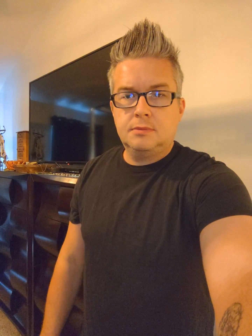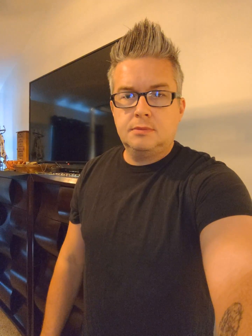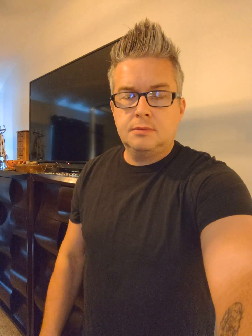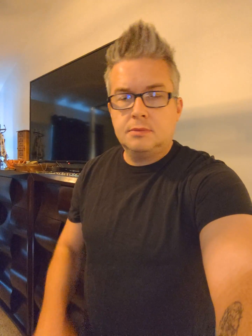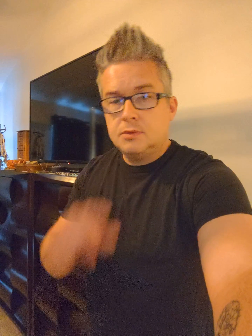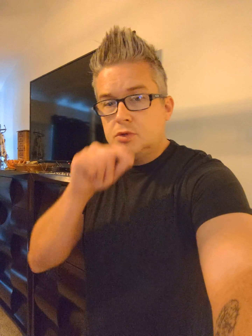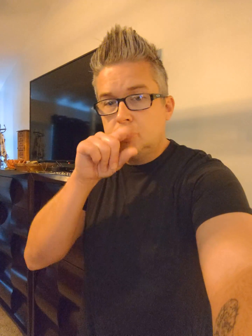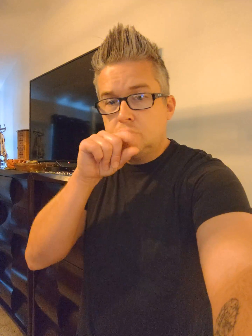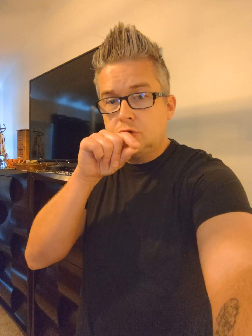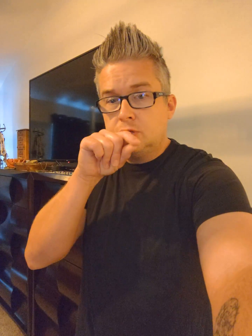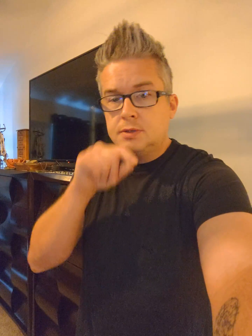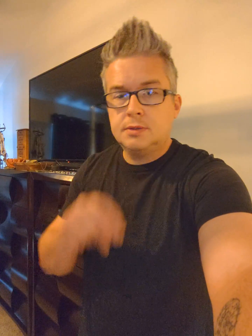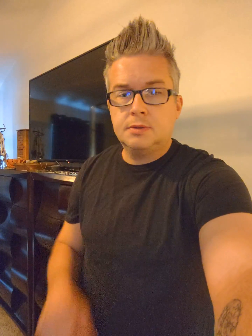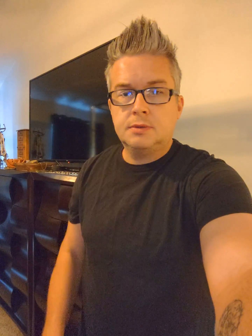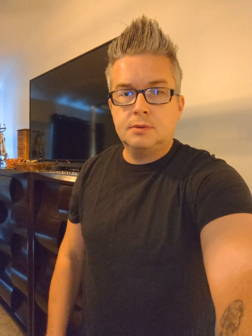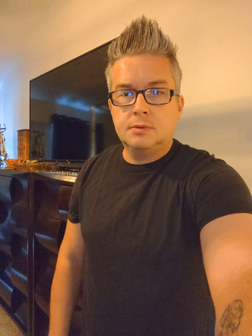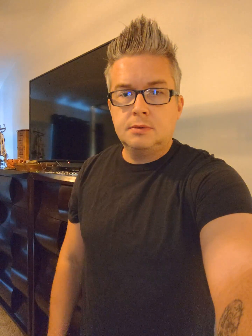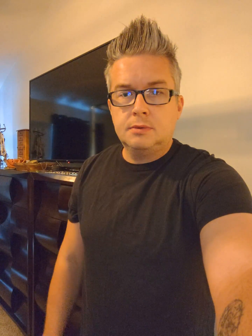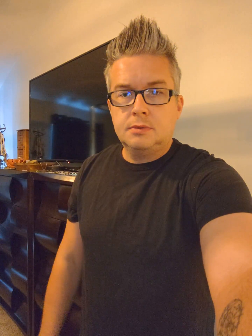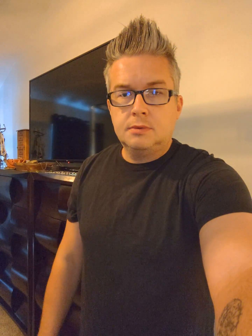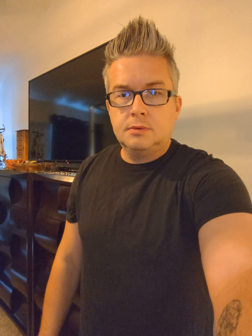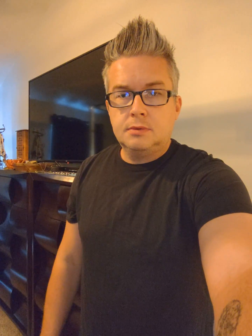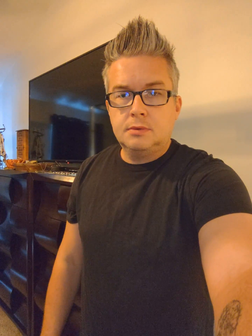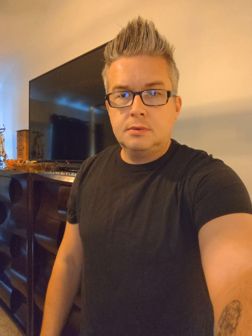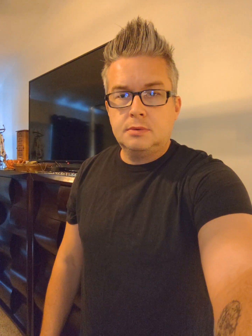chicken